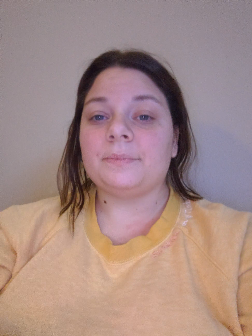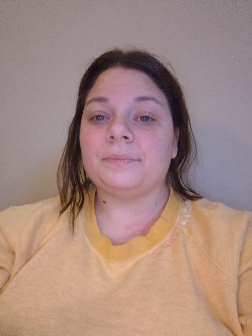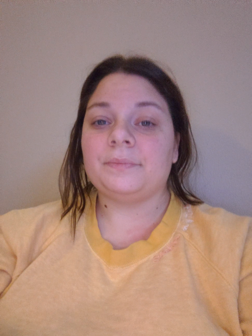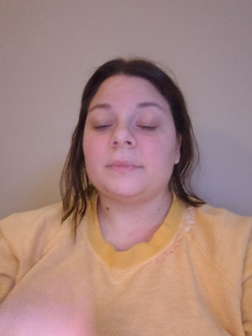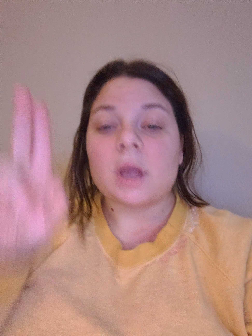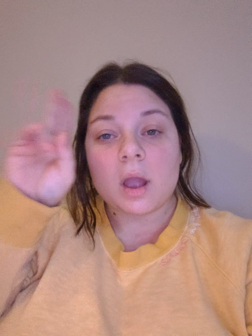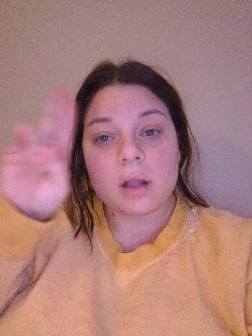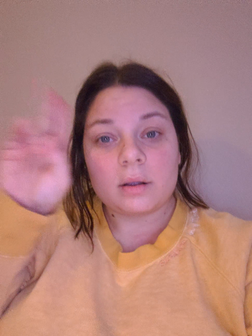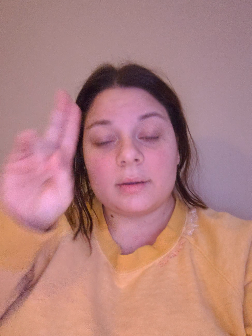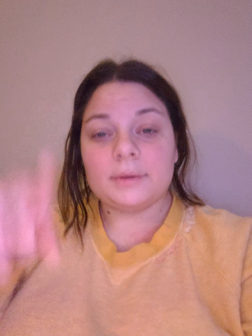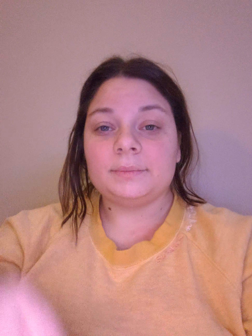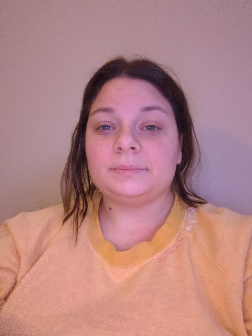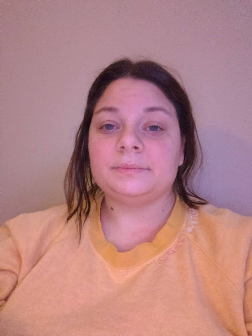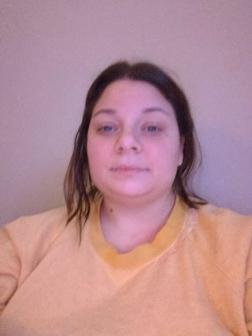uncle